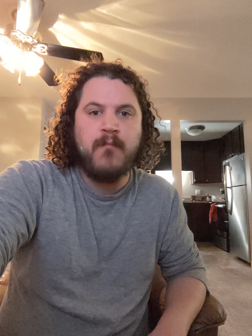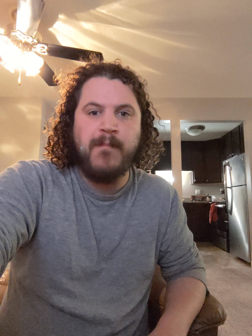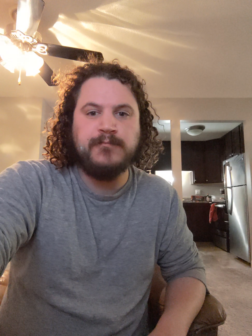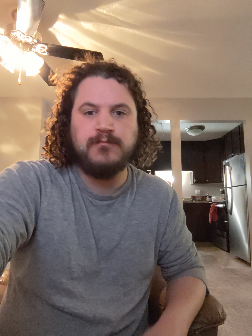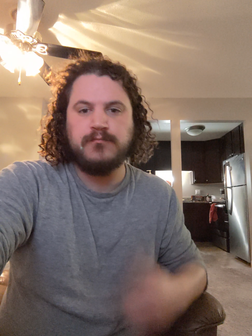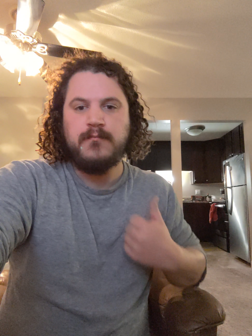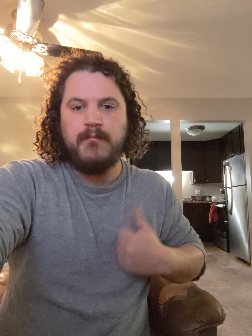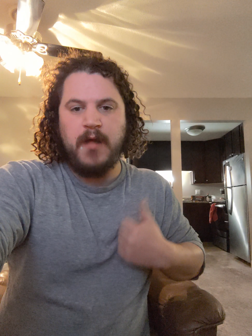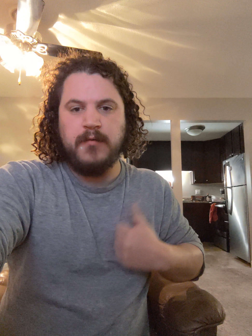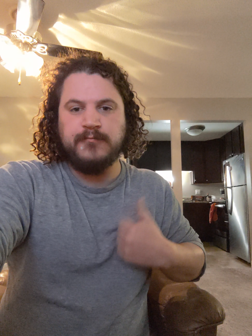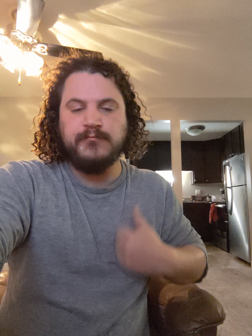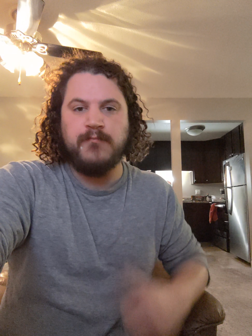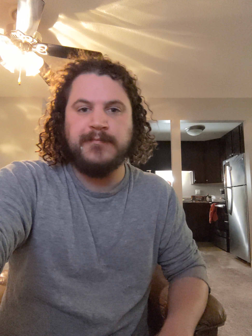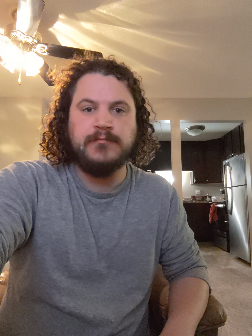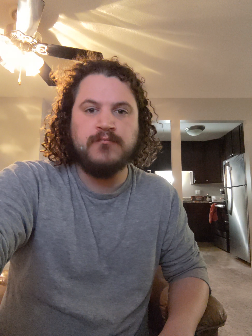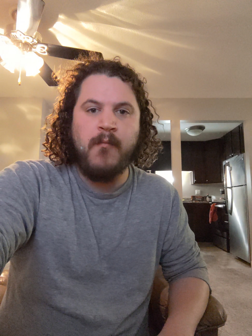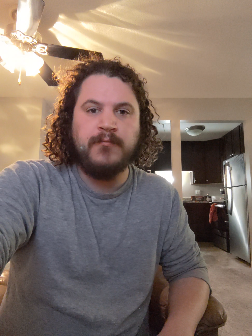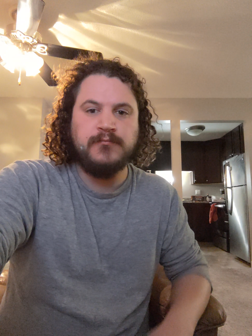bath